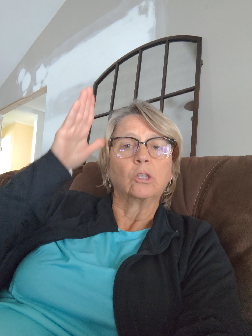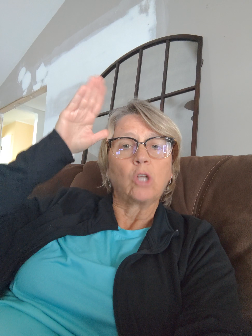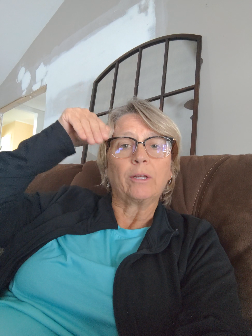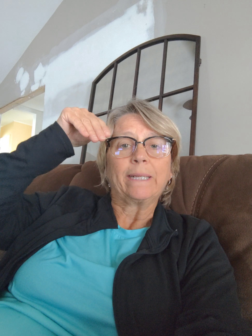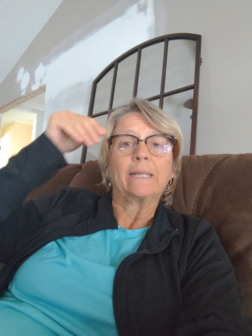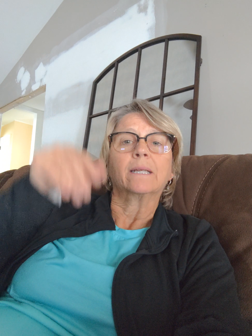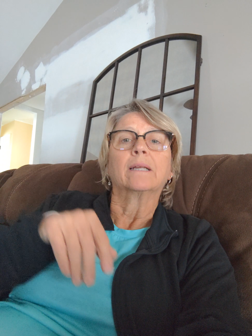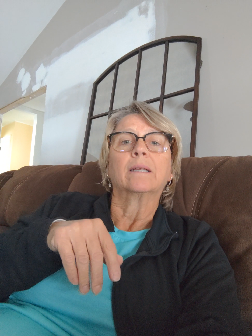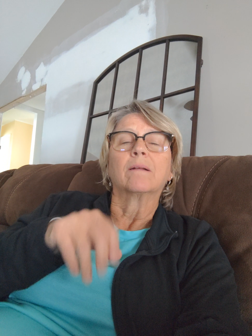donkey